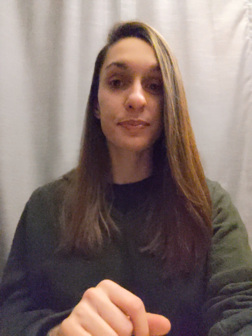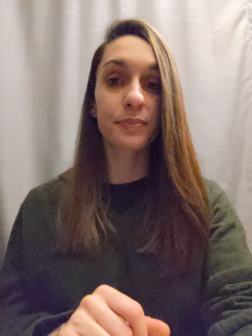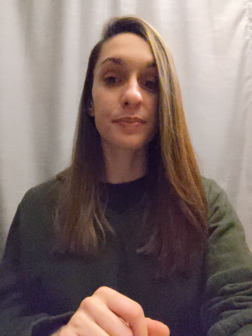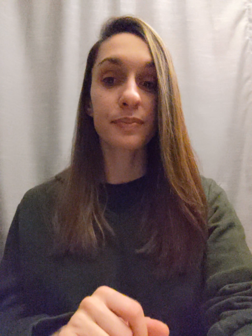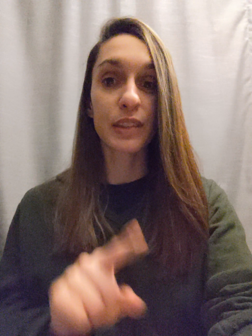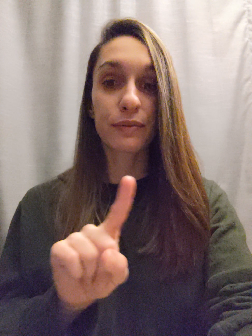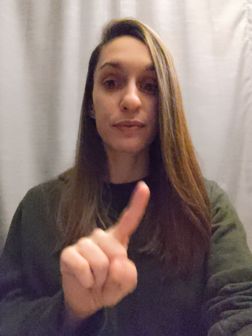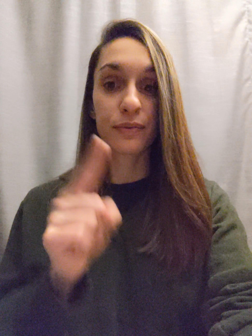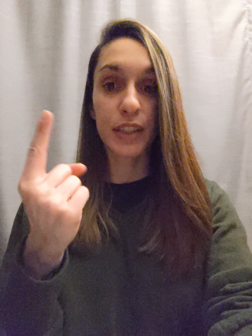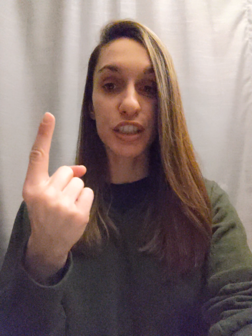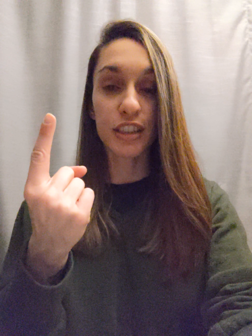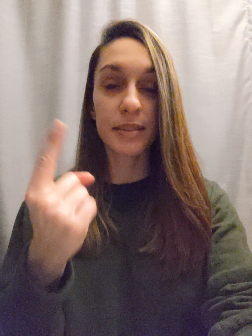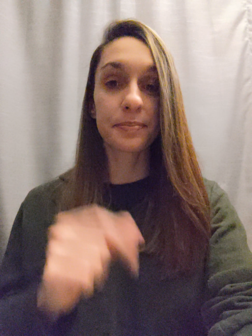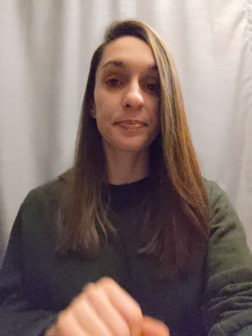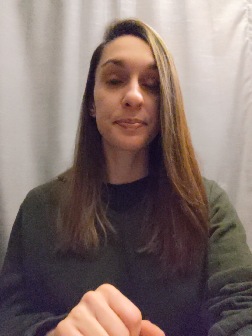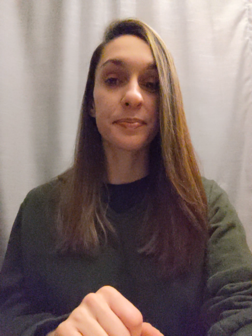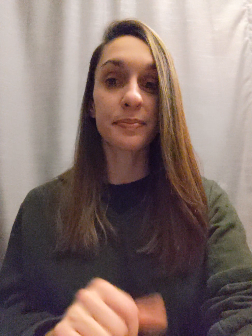first